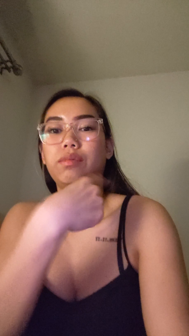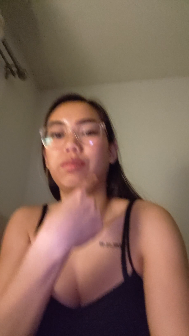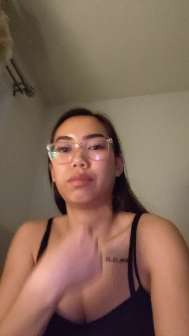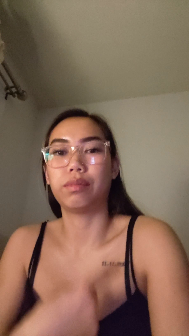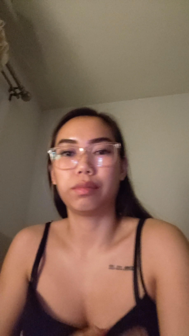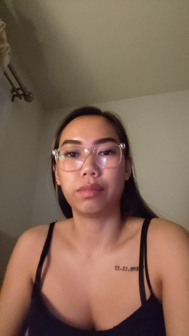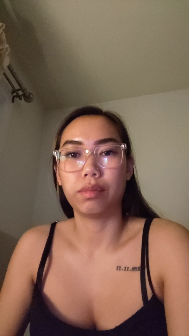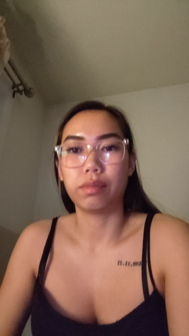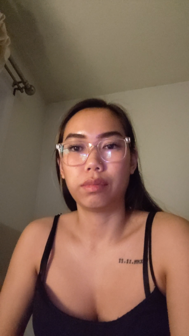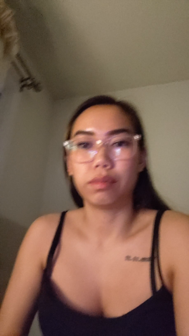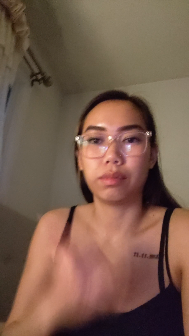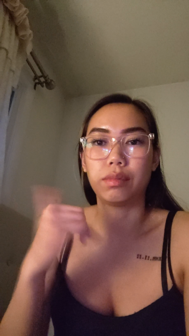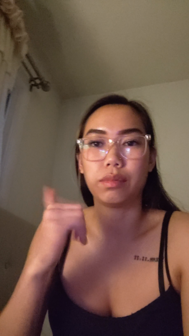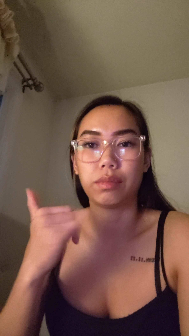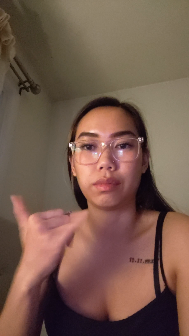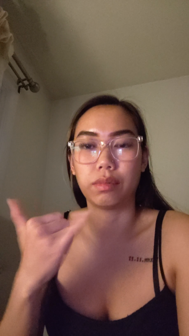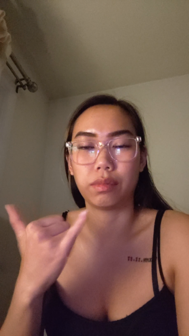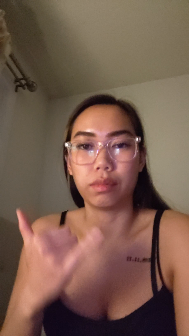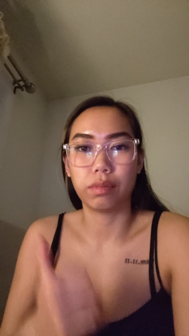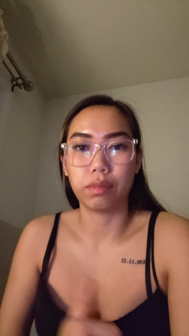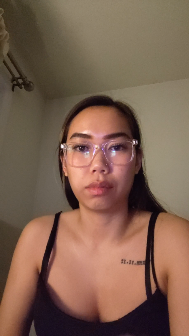party